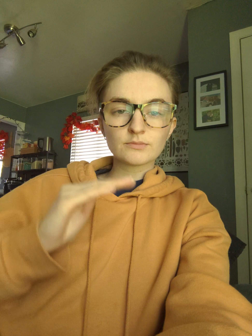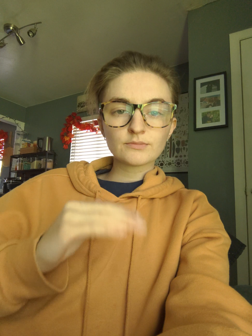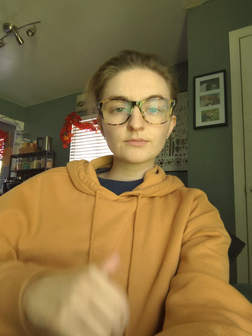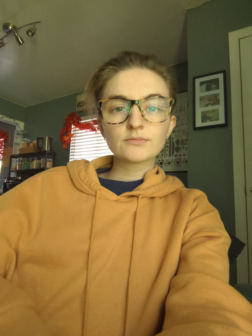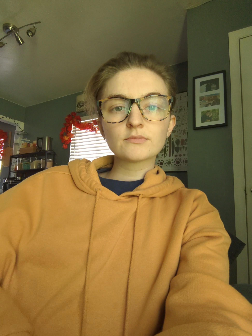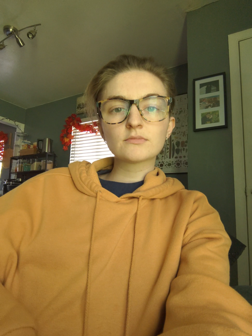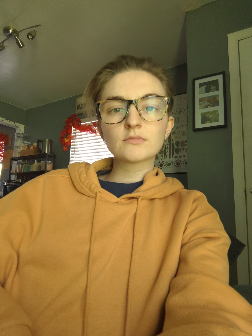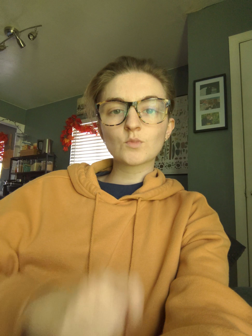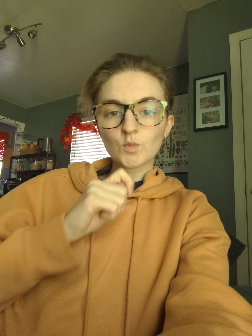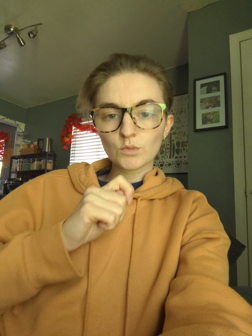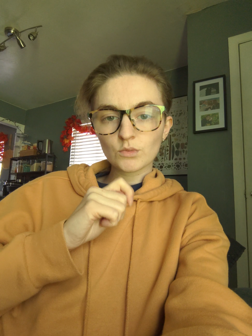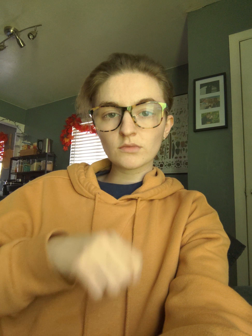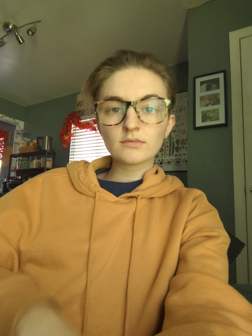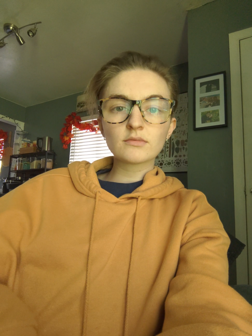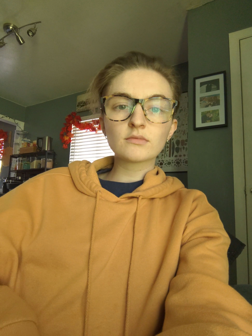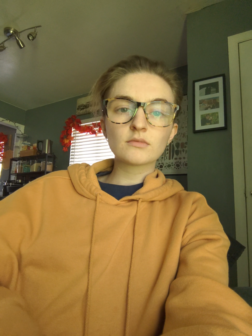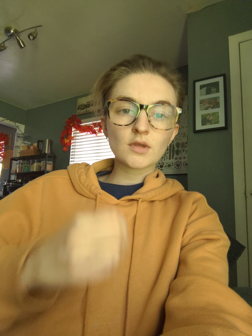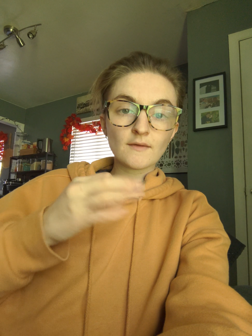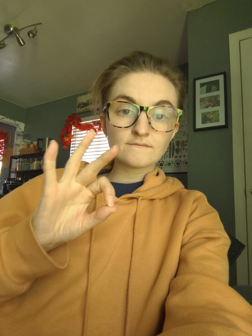popsicle